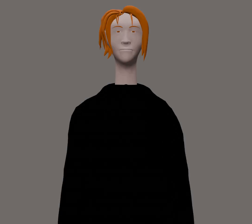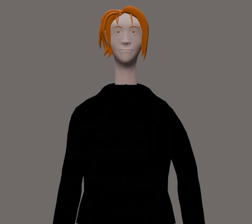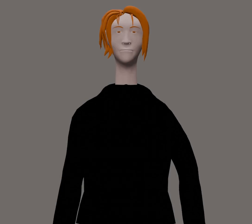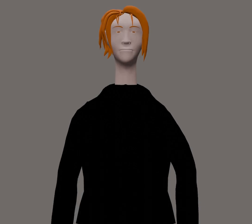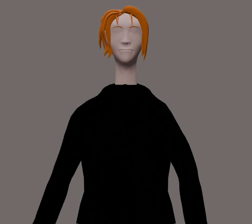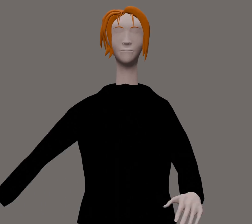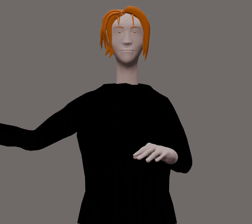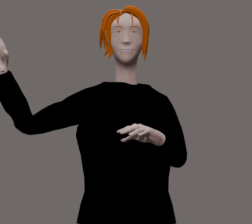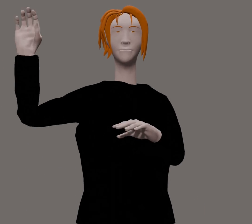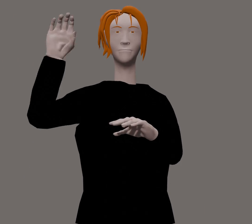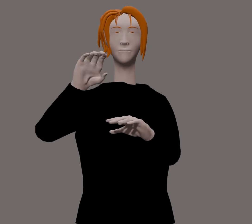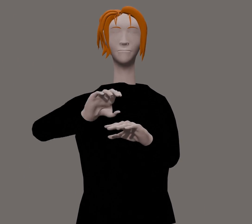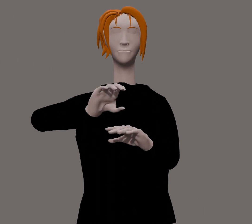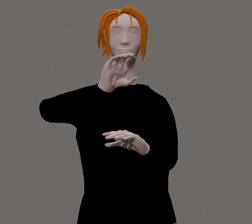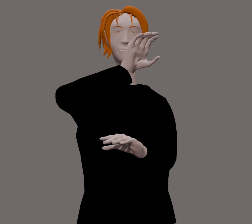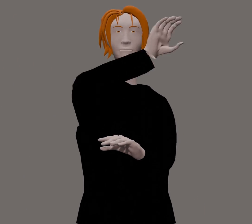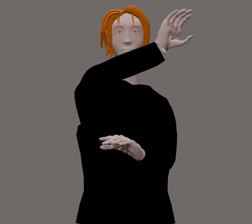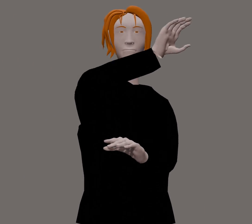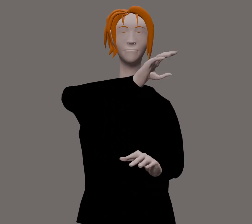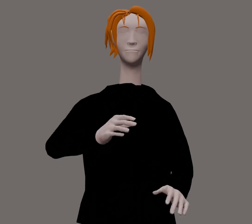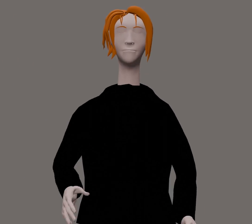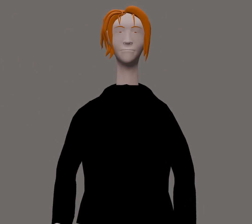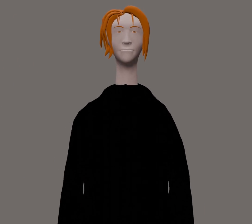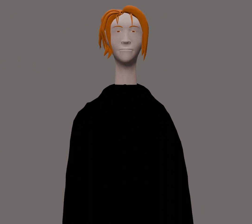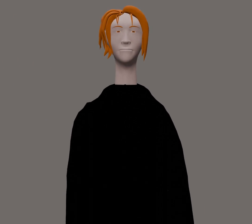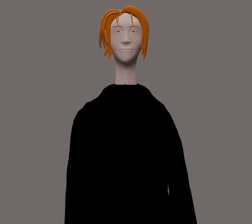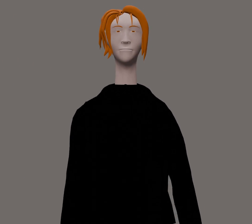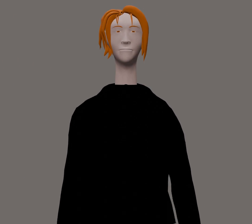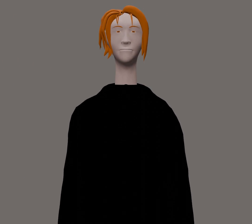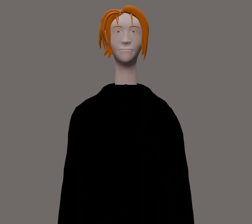Bounce